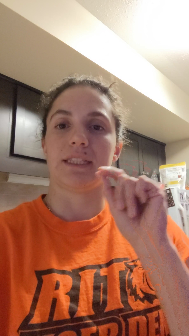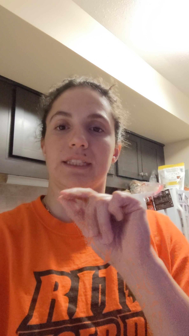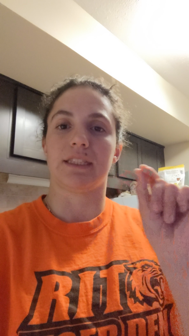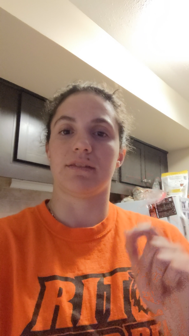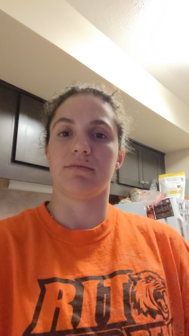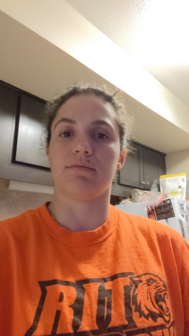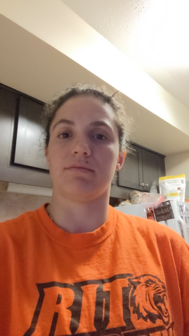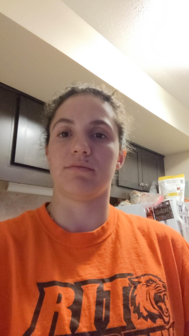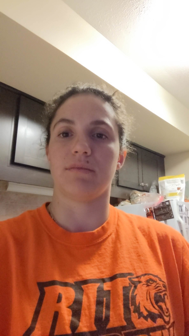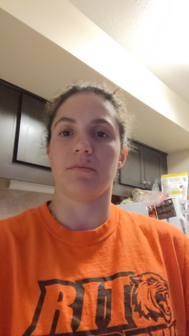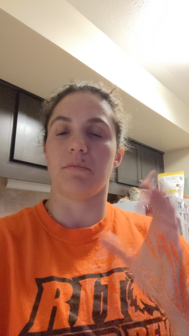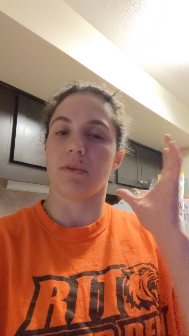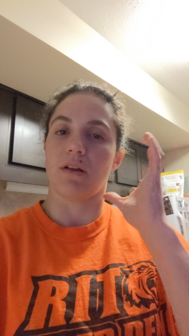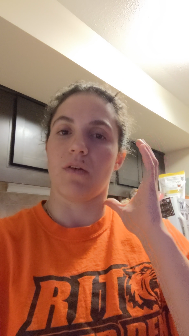pillow